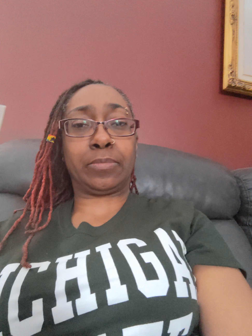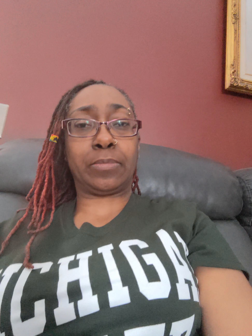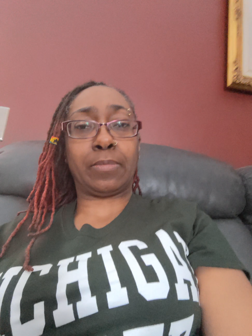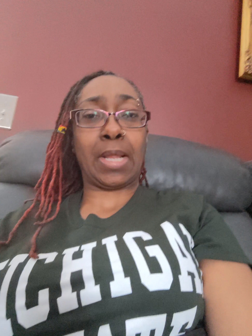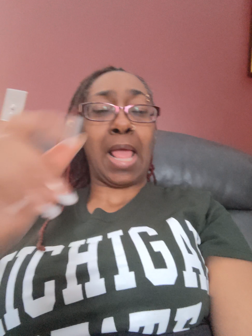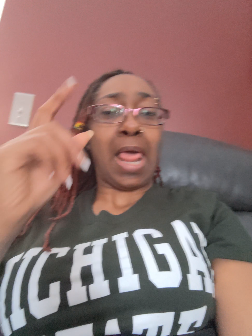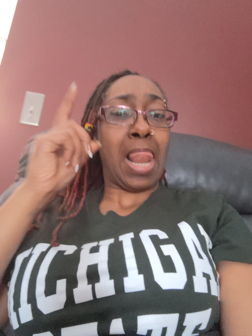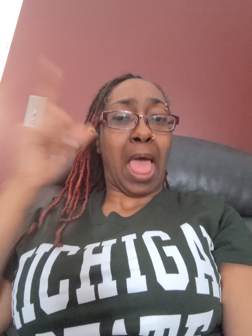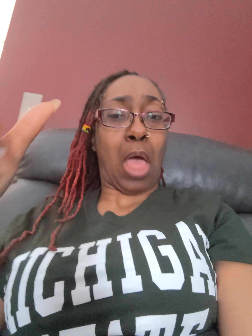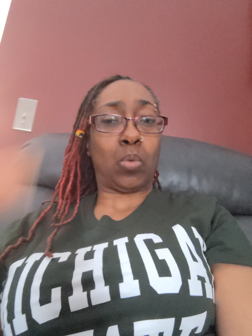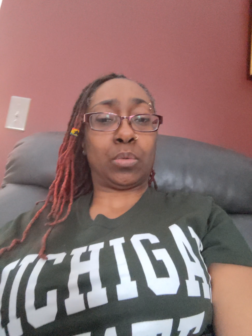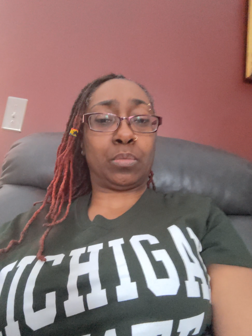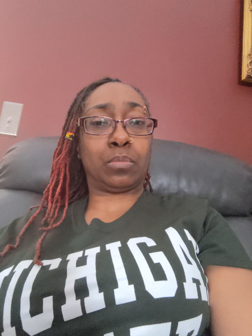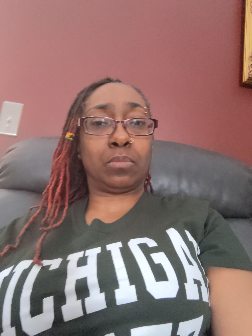loud